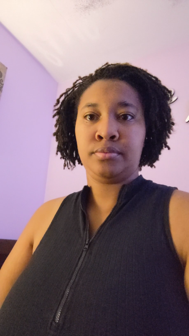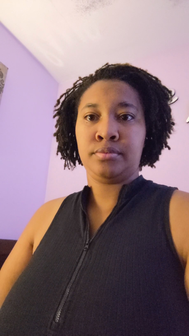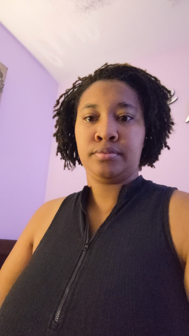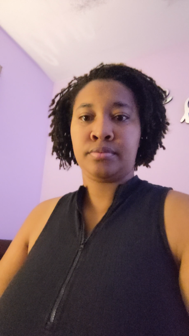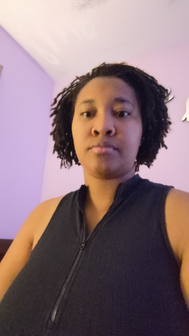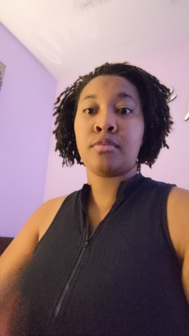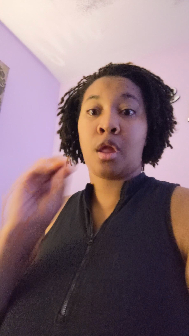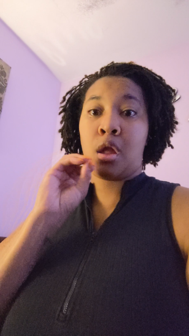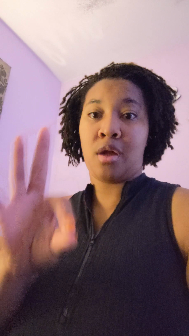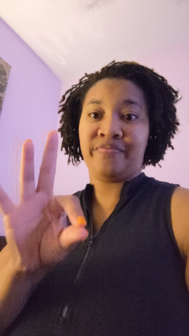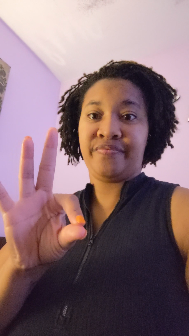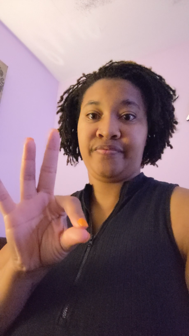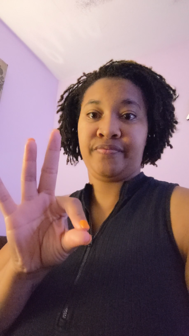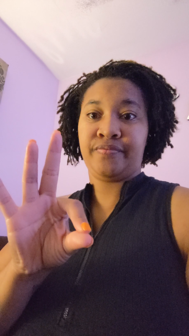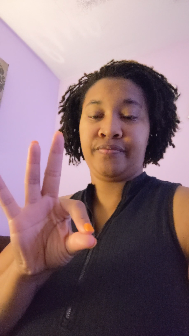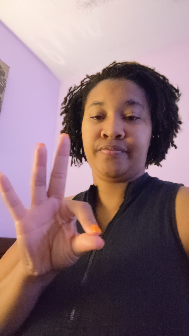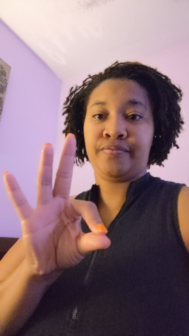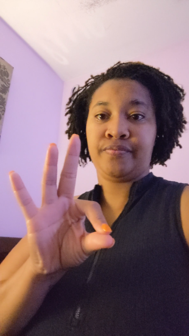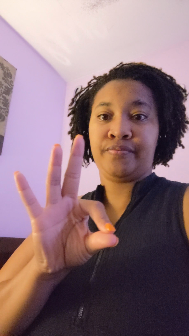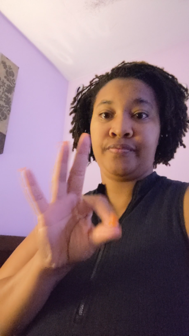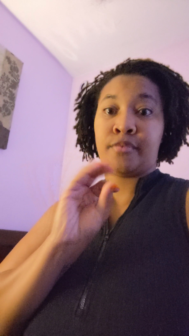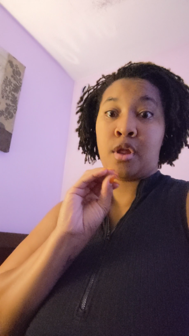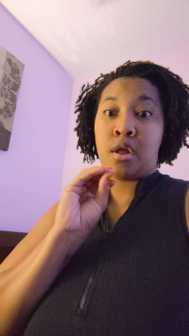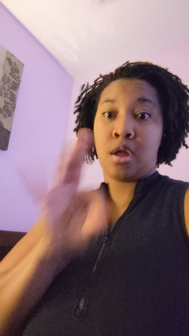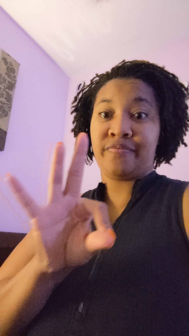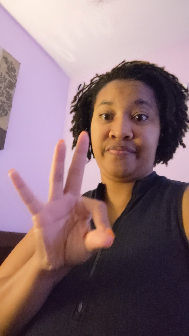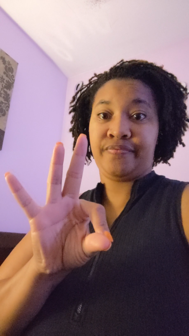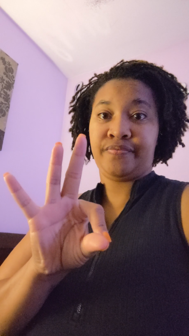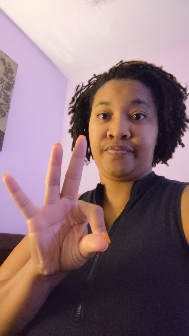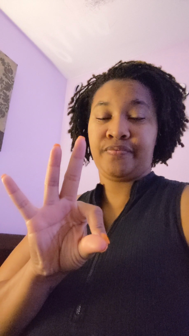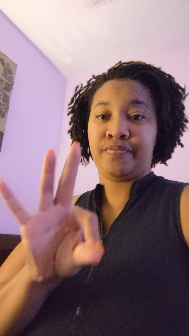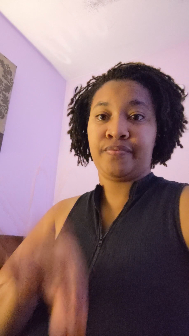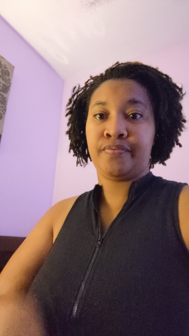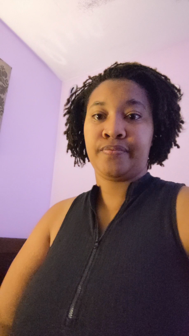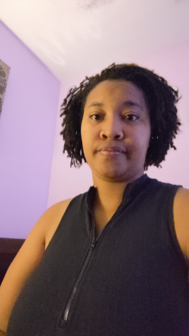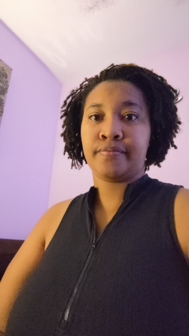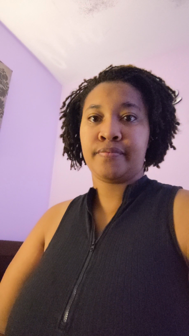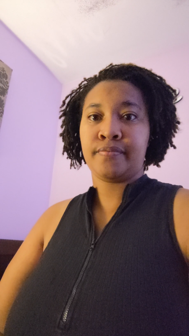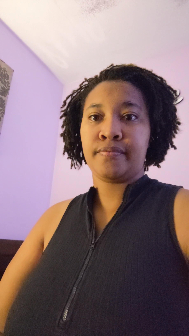of